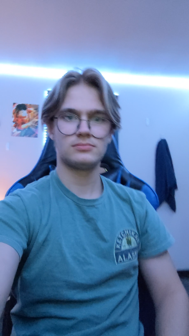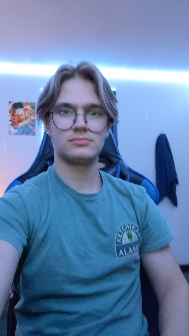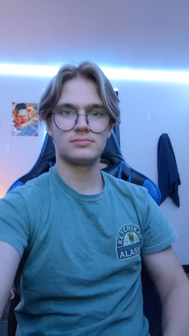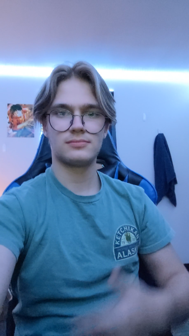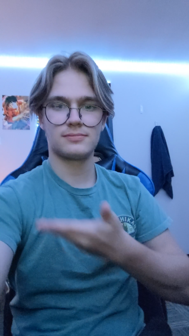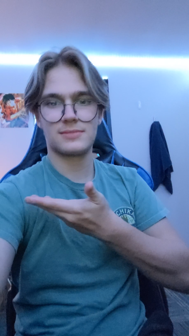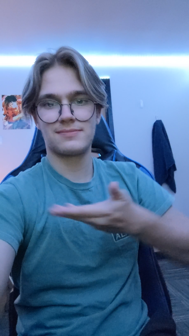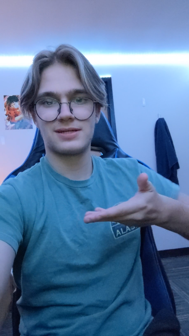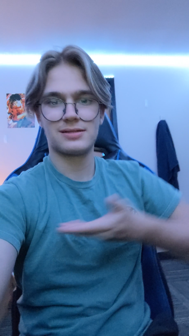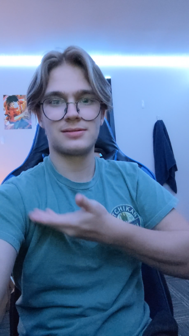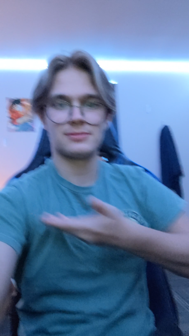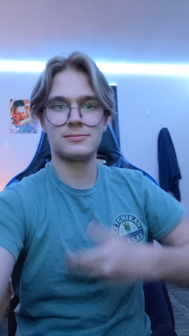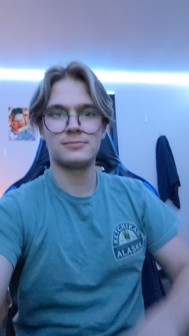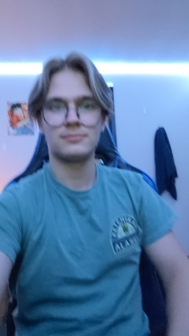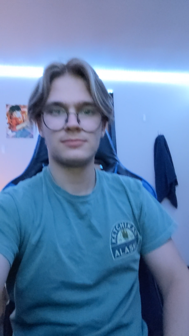baby